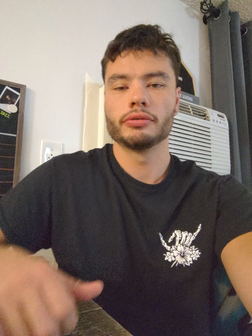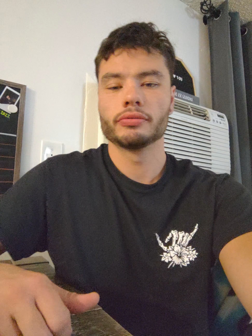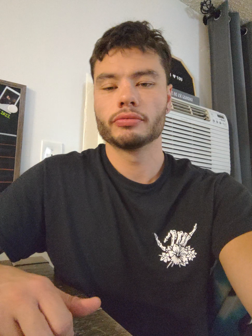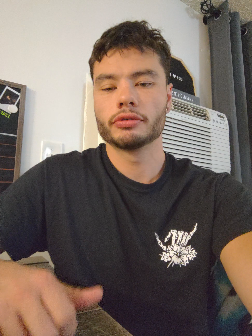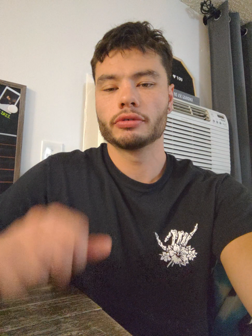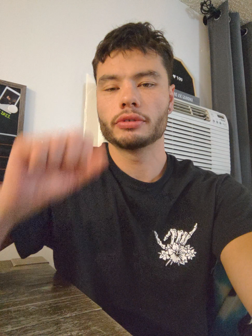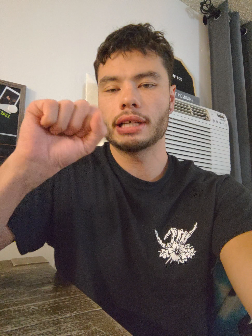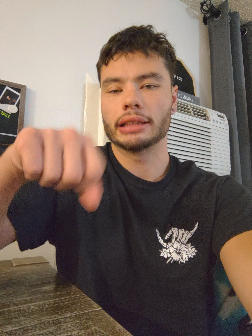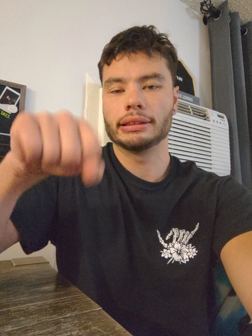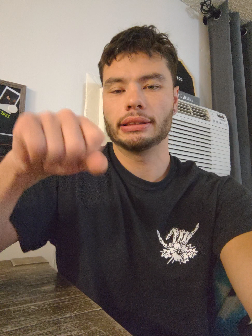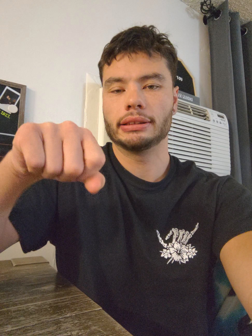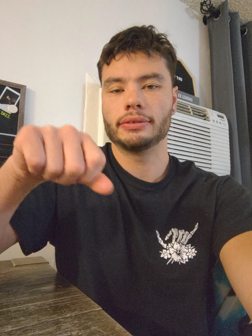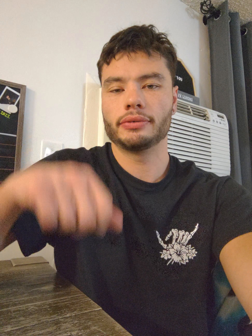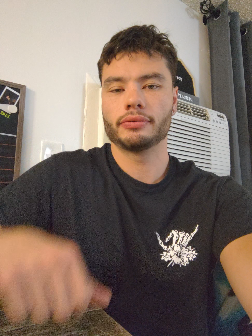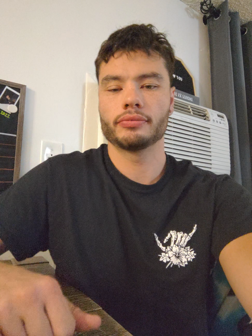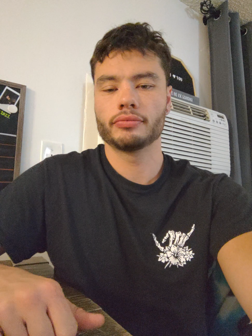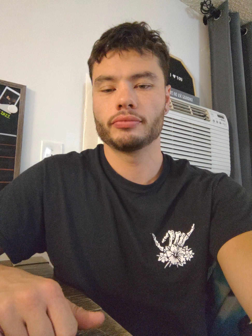yes